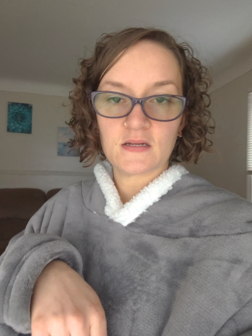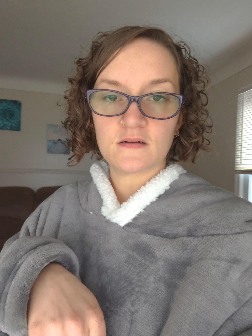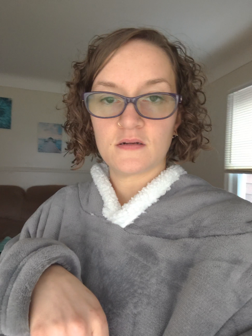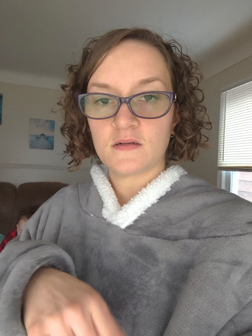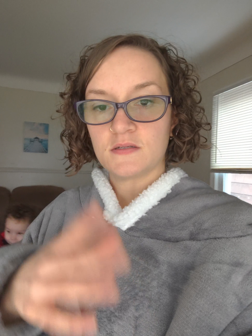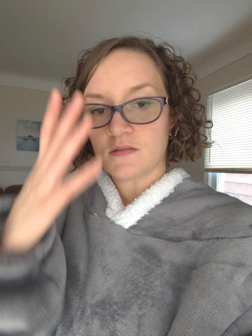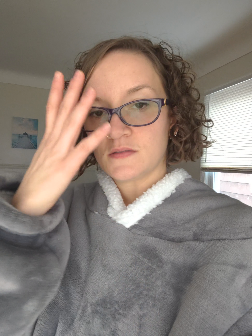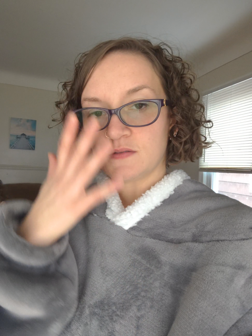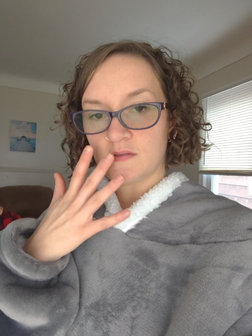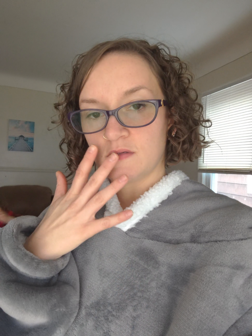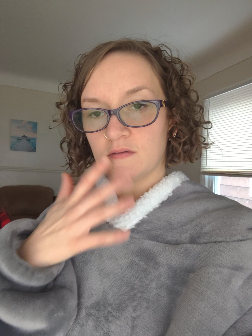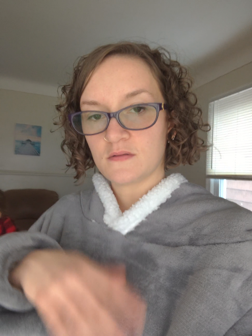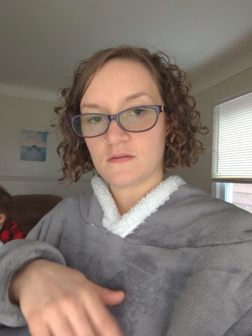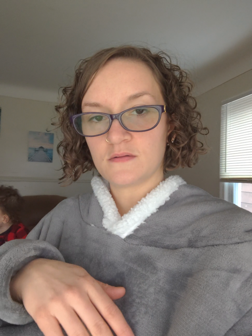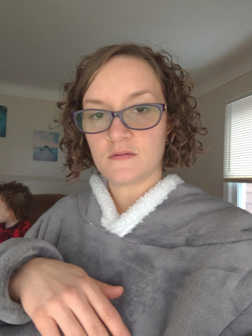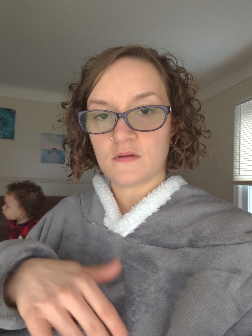sad